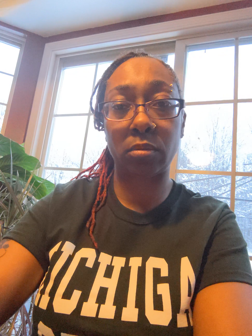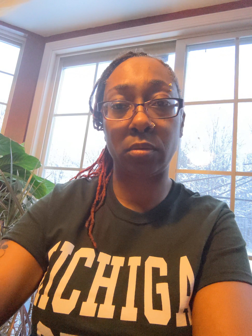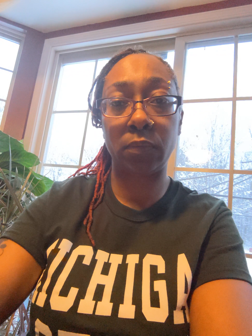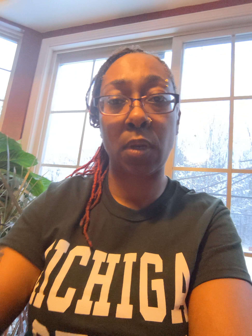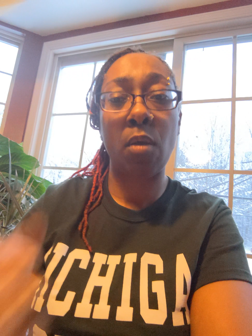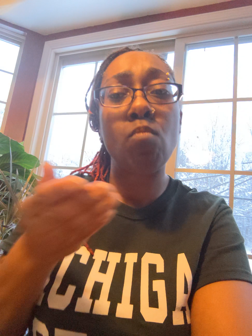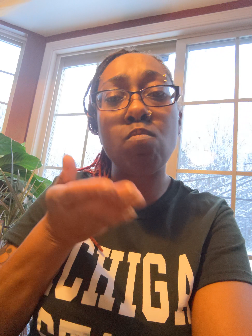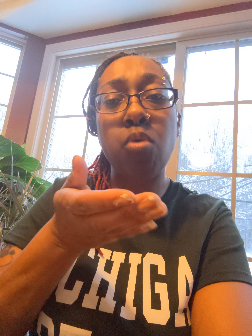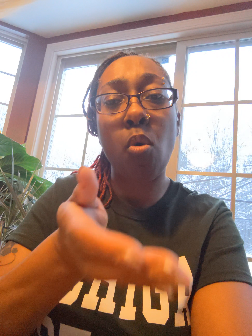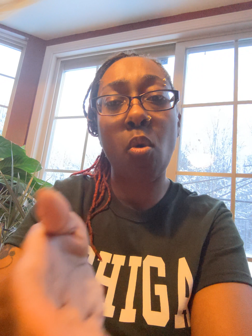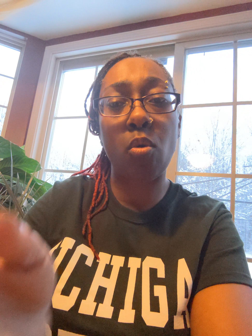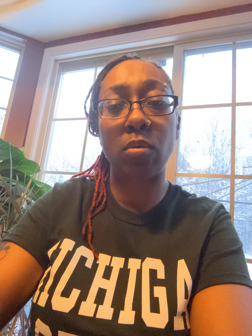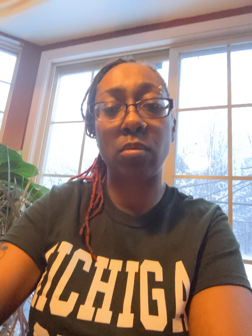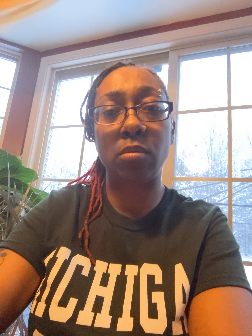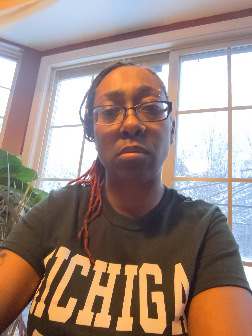boat